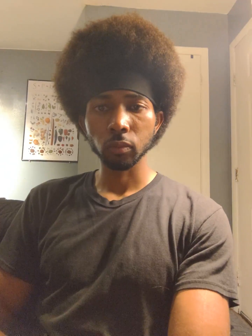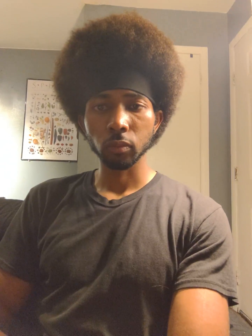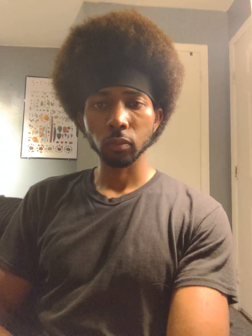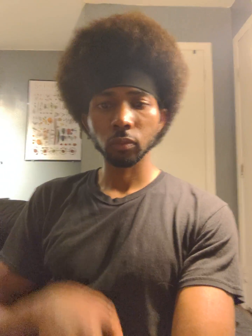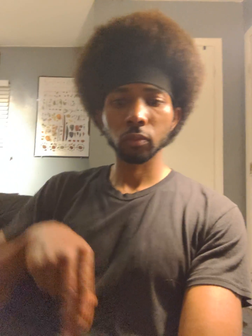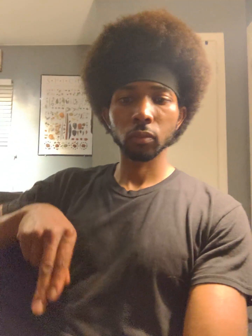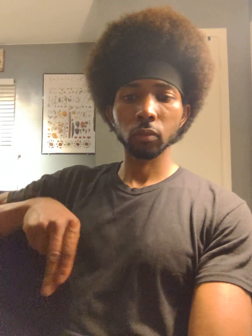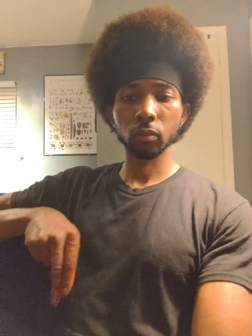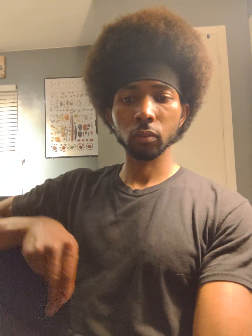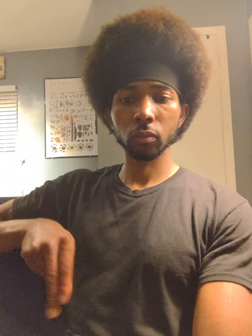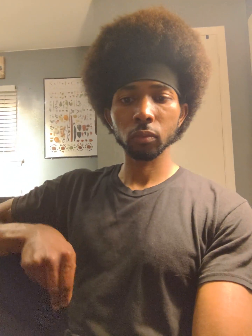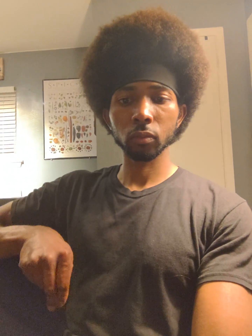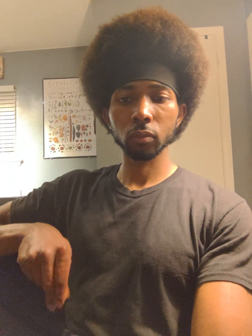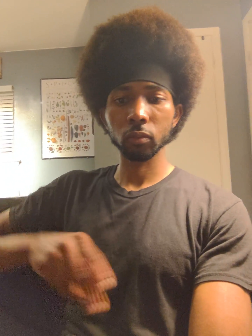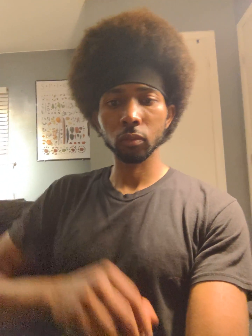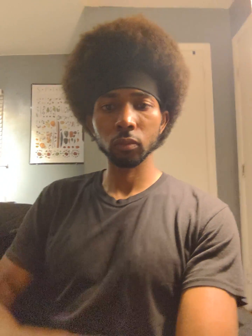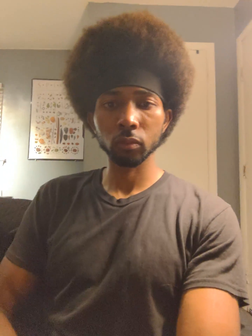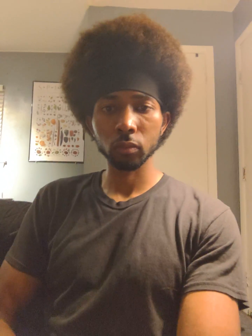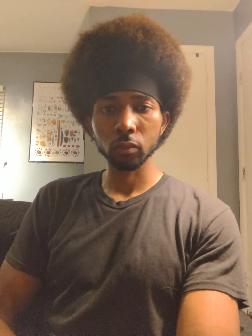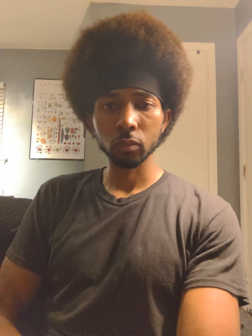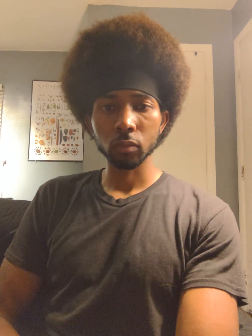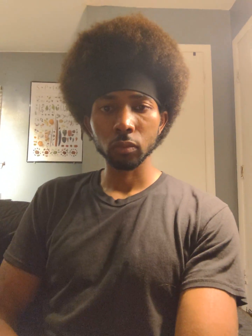diaper